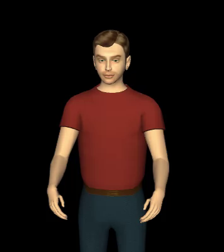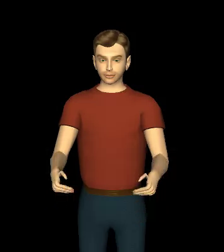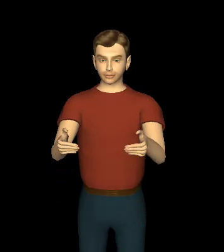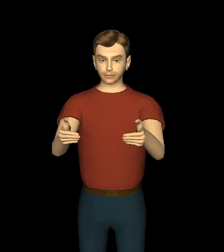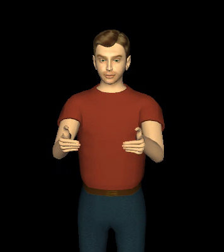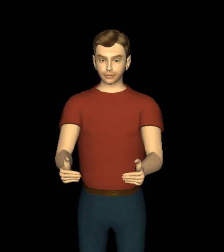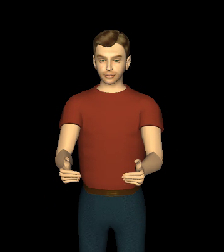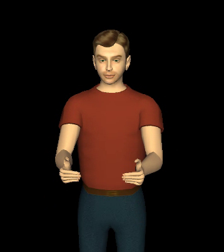توقف